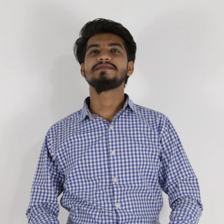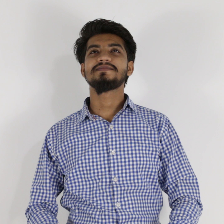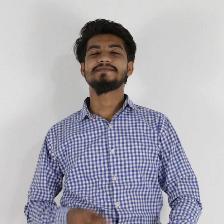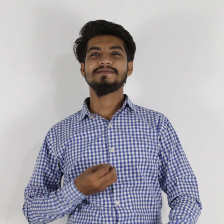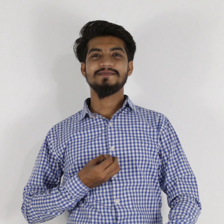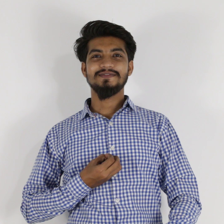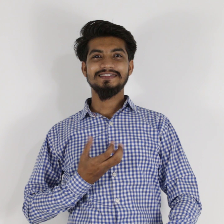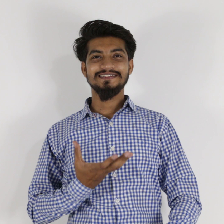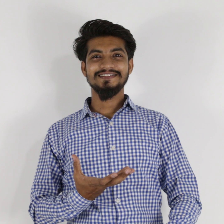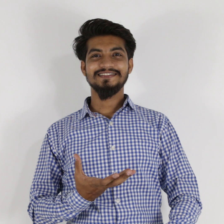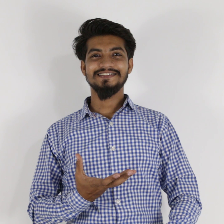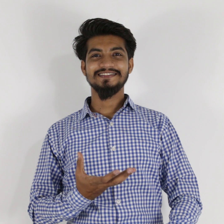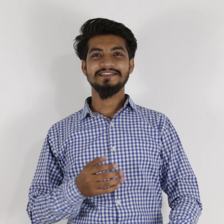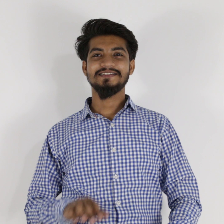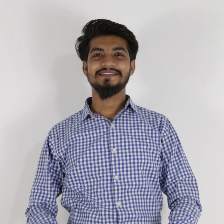glad